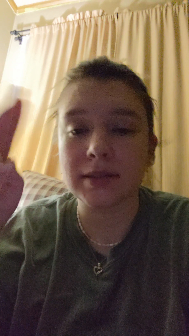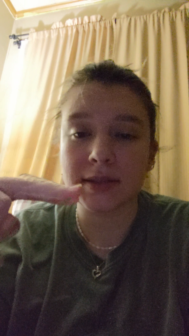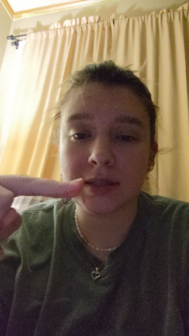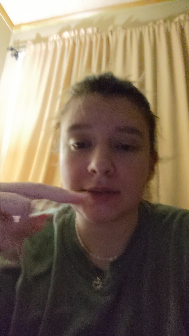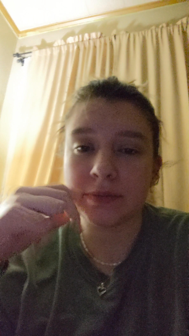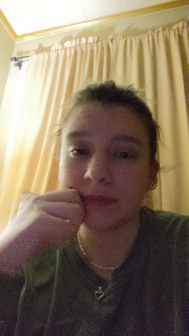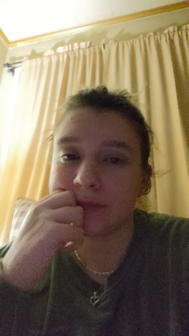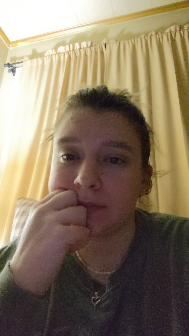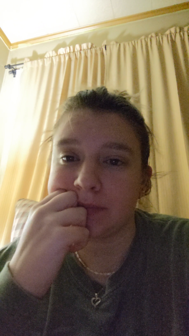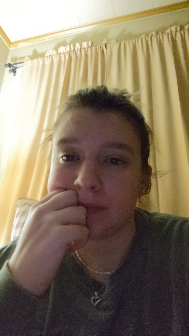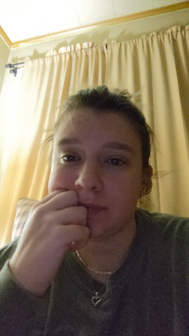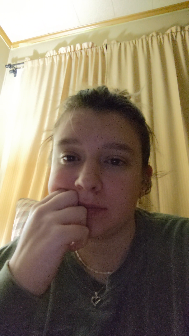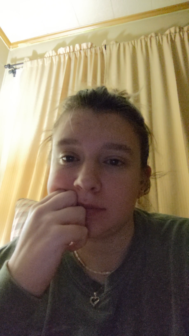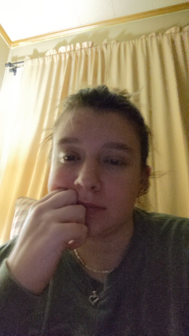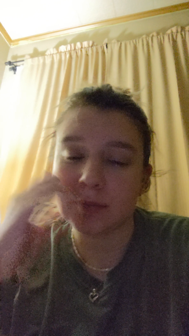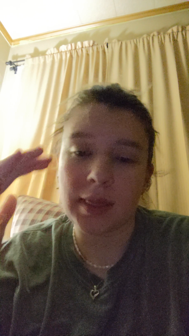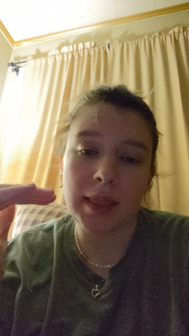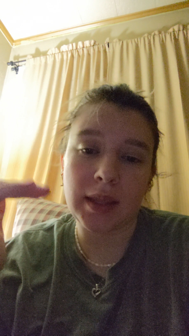little